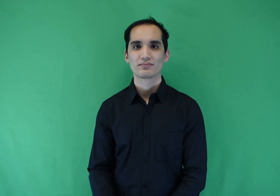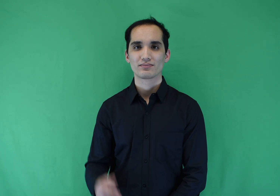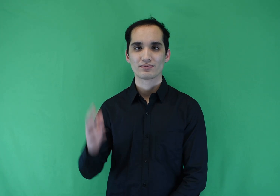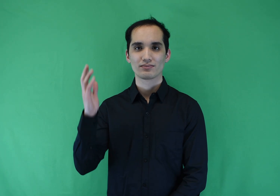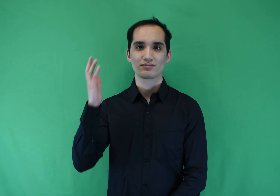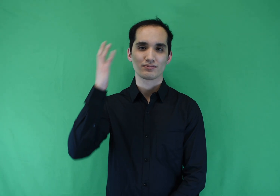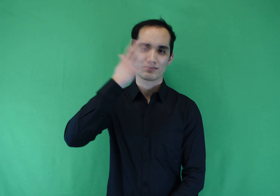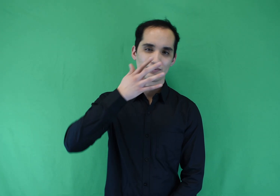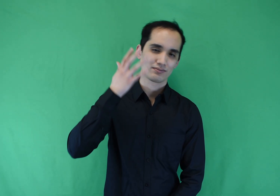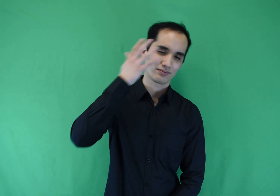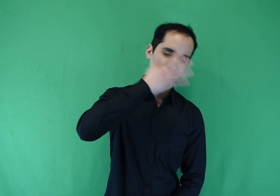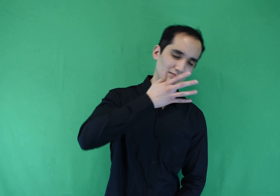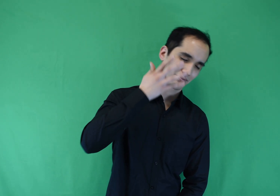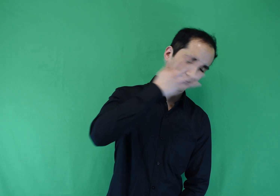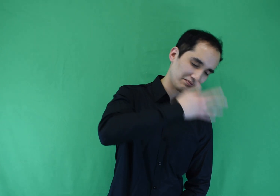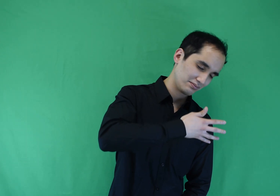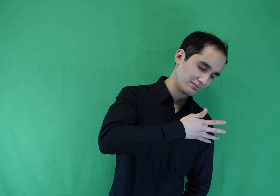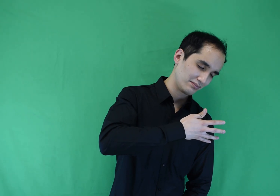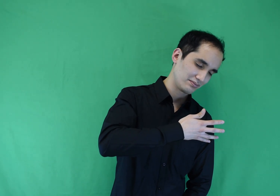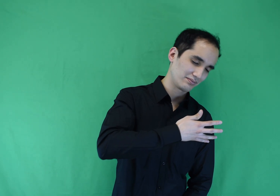mareado